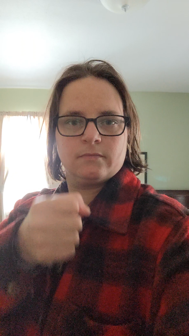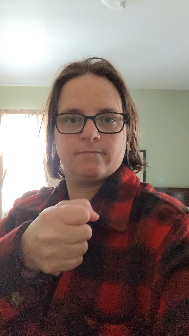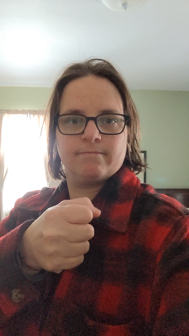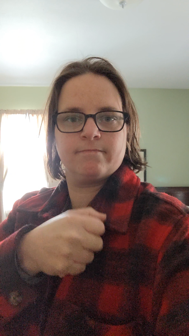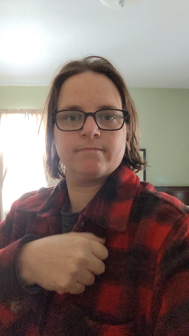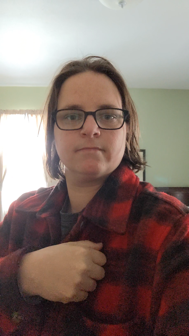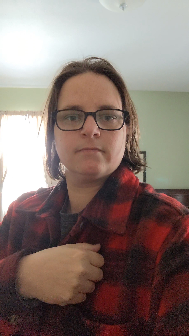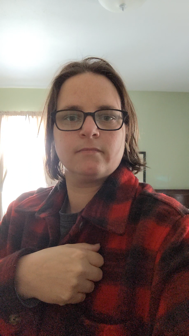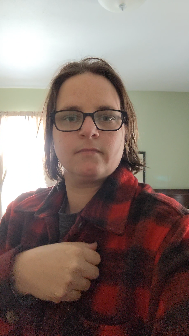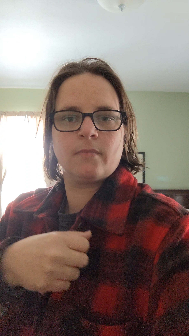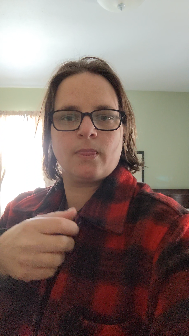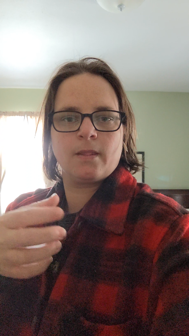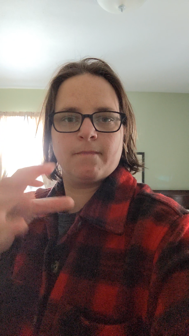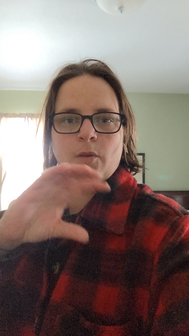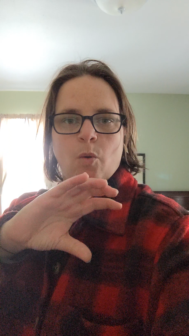pour